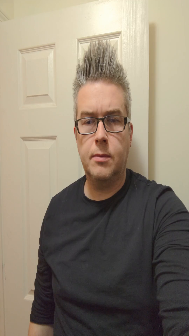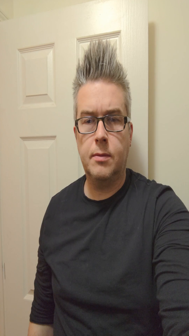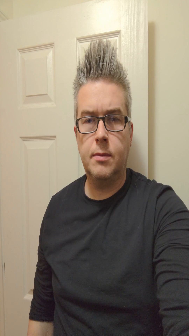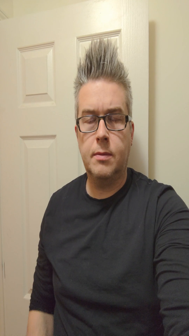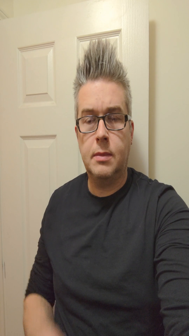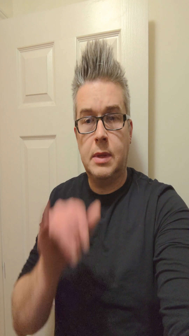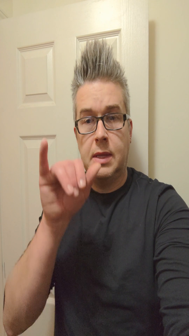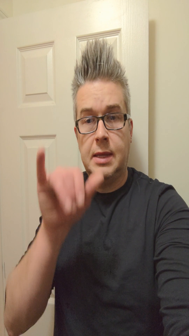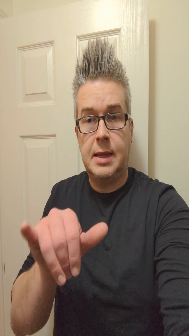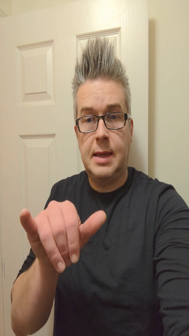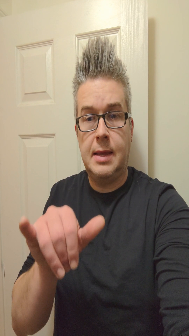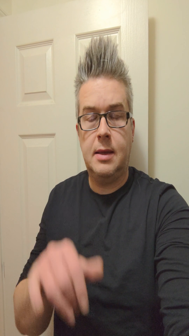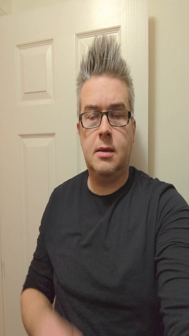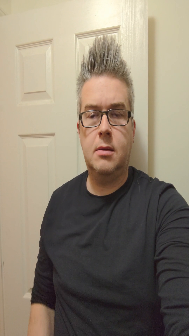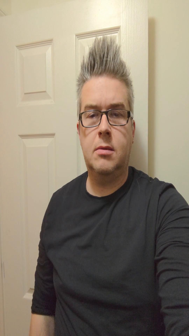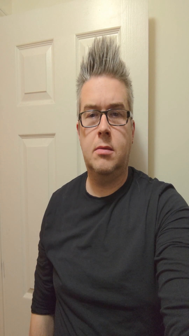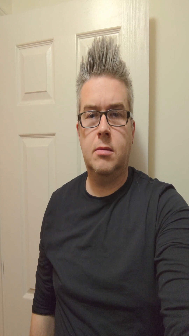stay